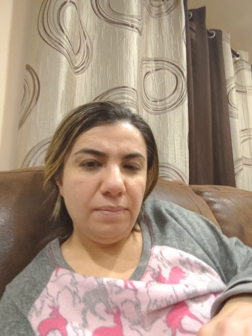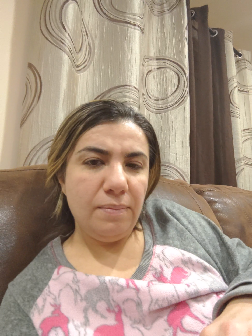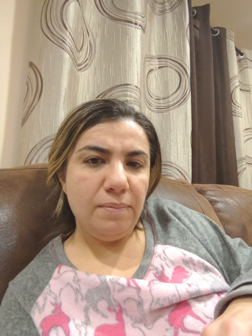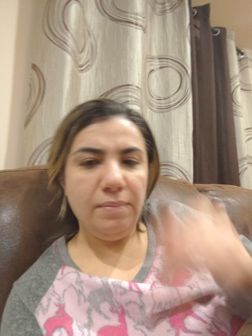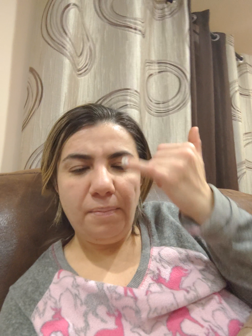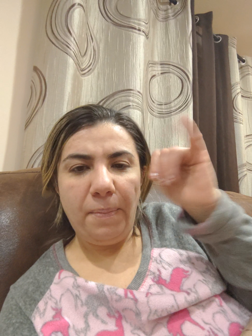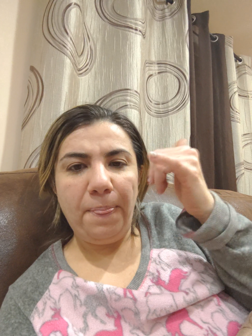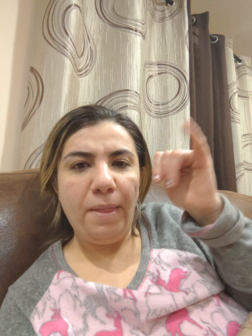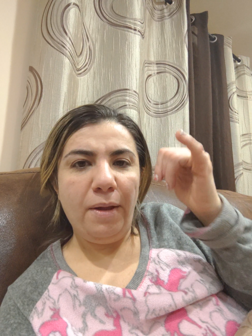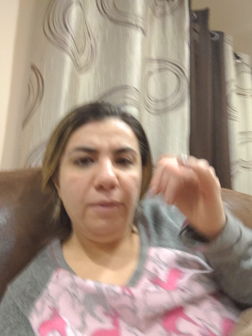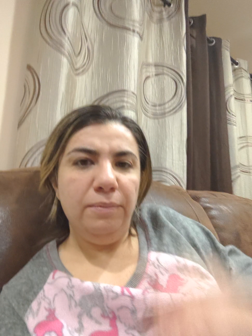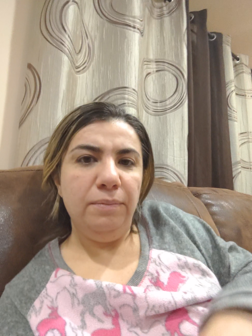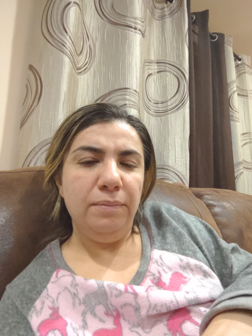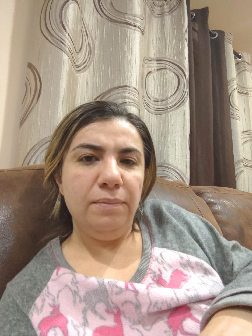yellow